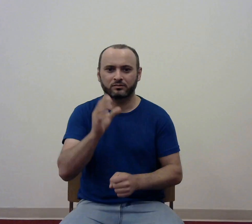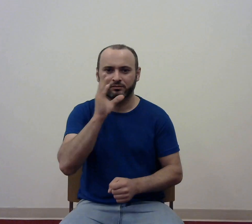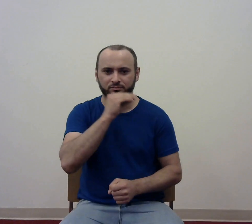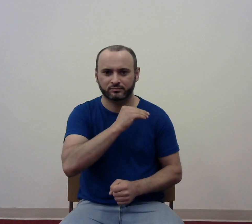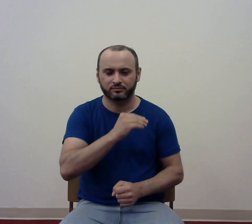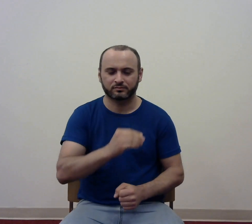bilmək